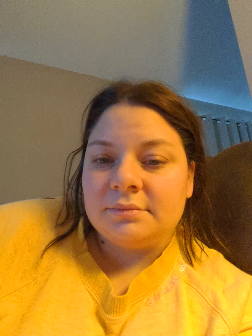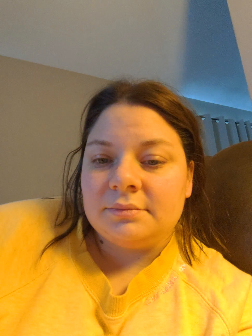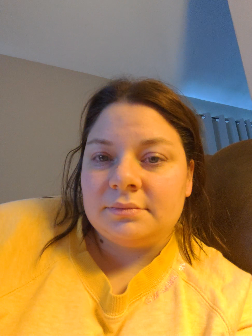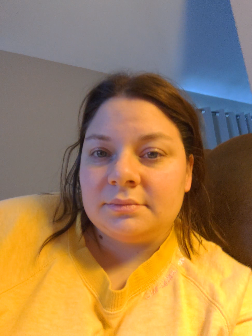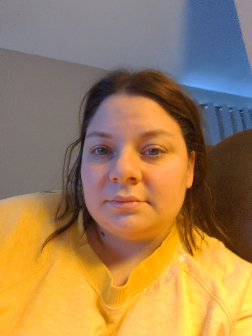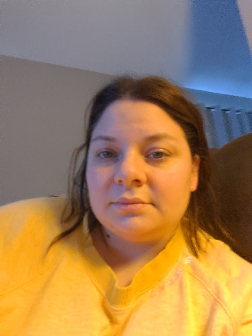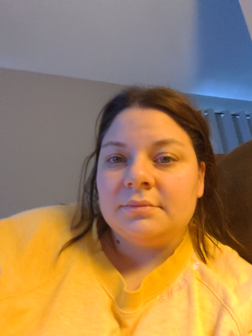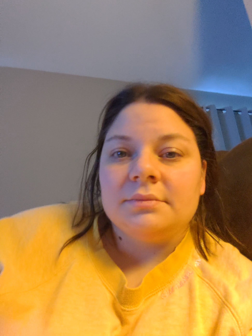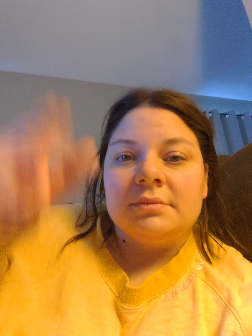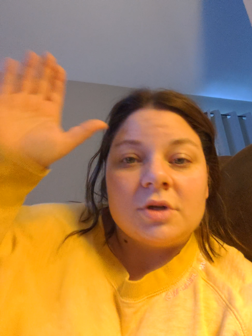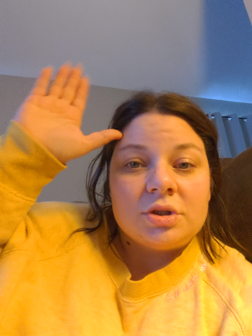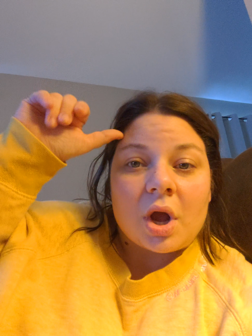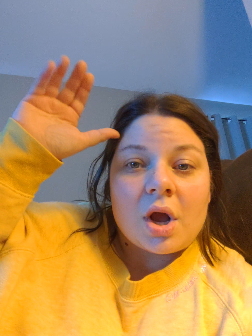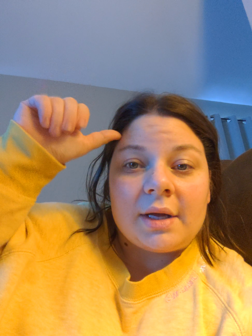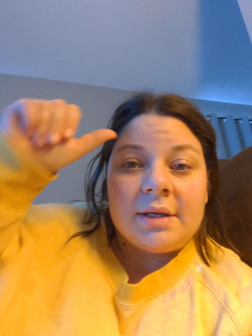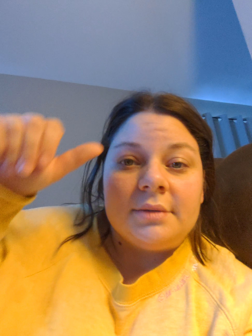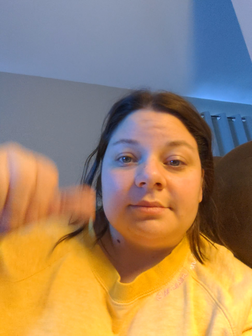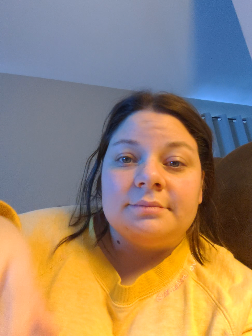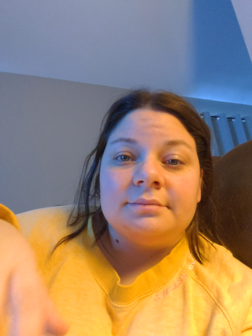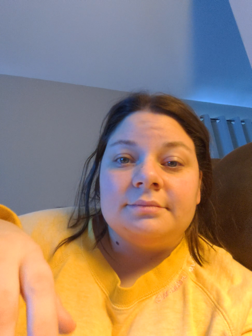donkey